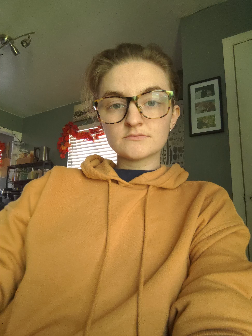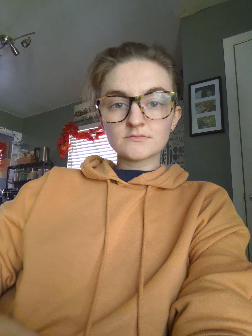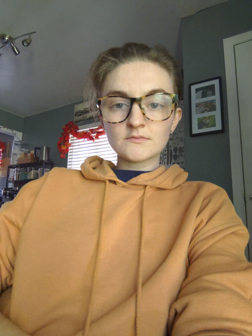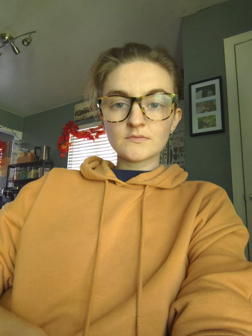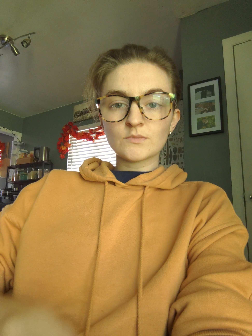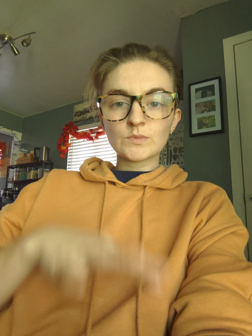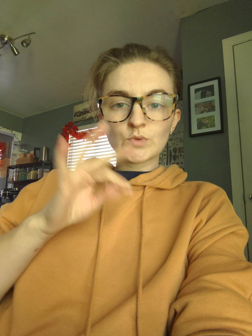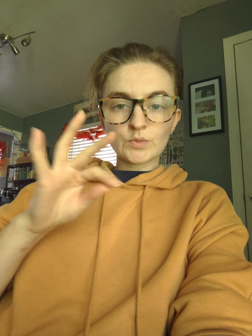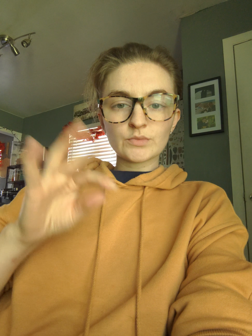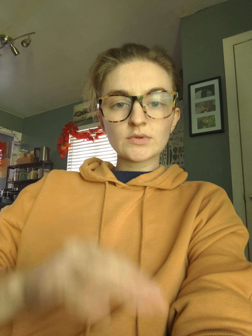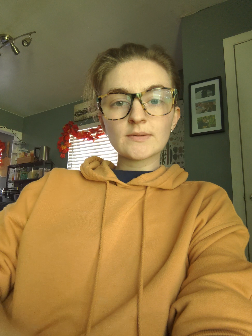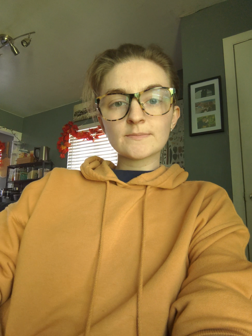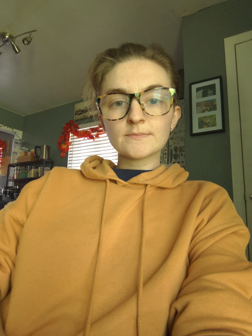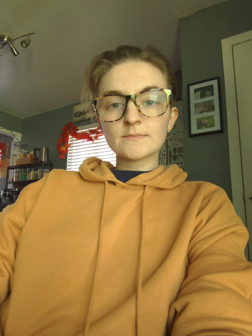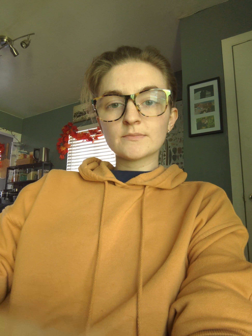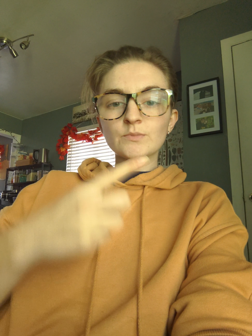choose